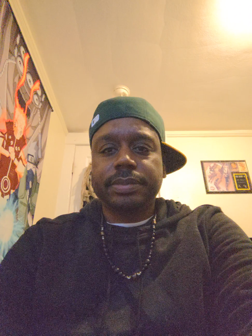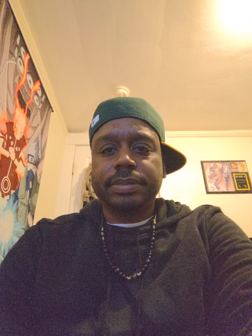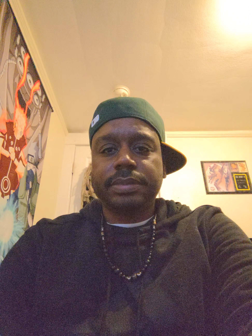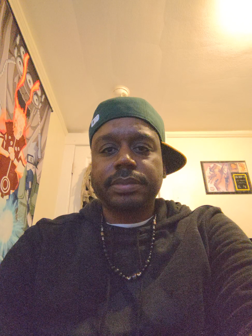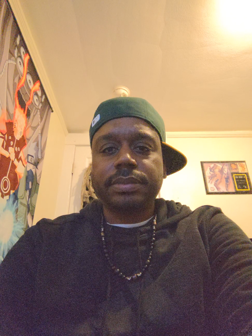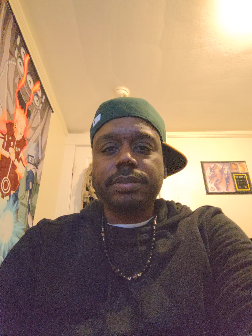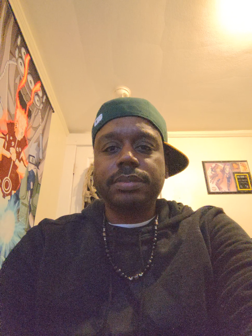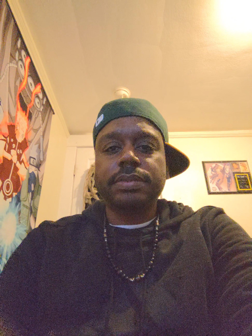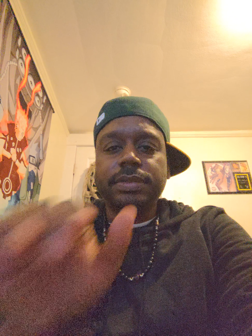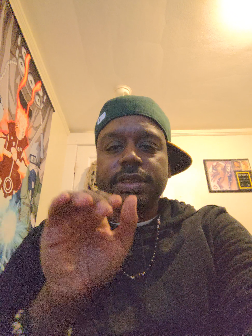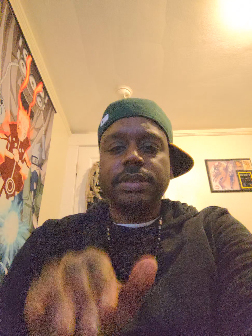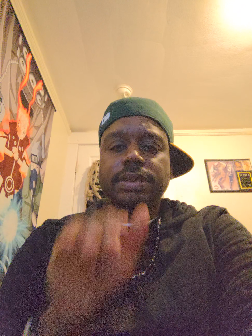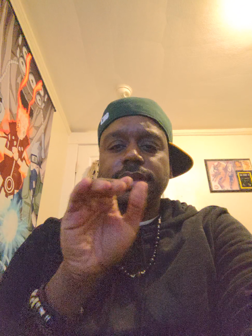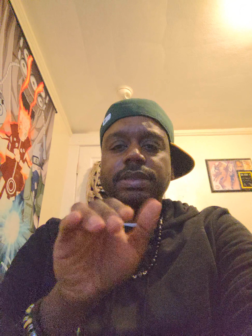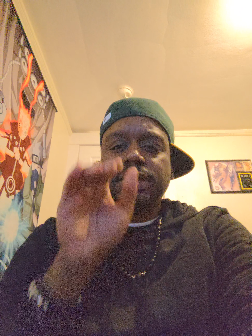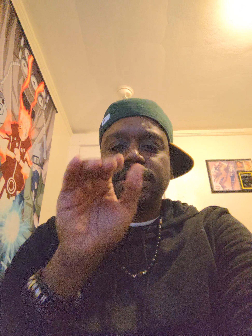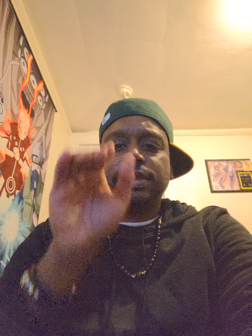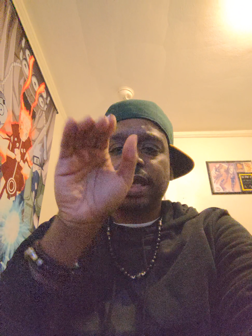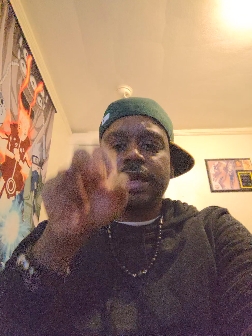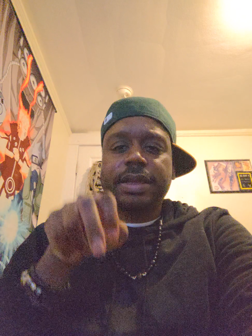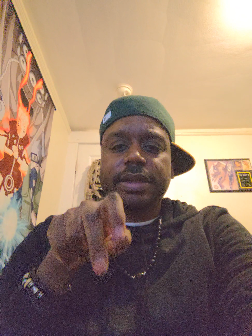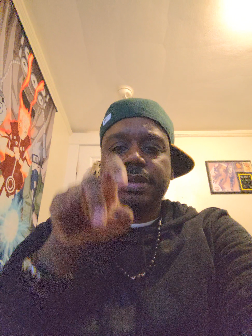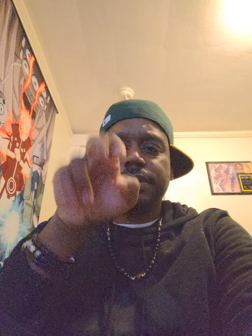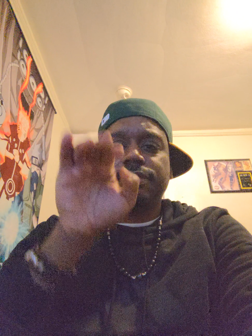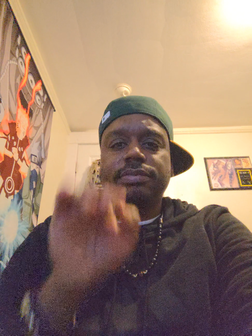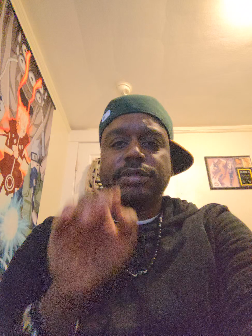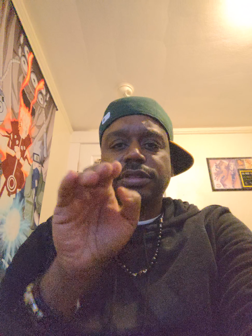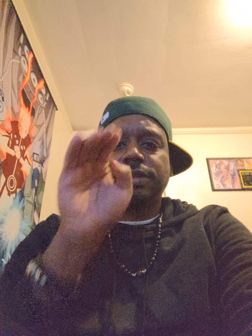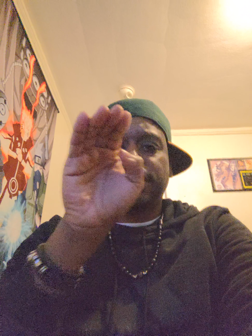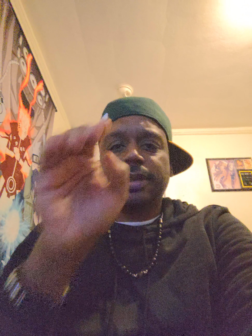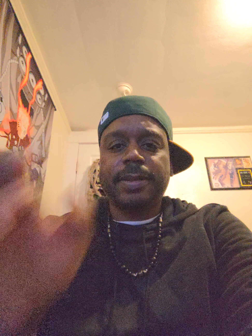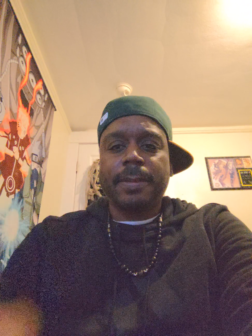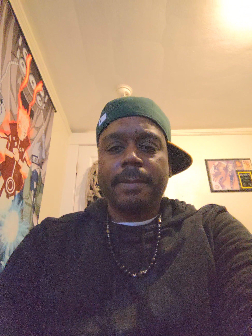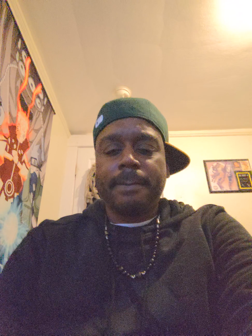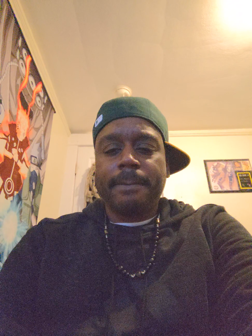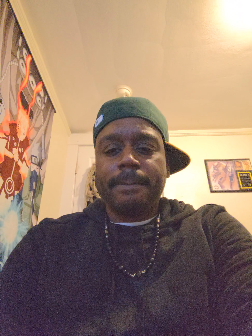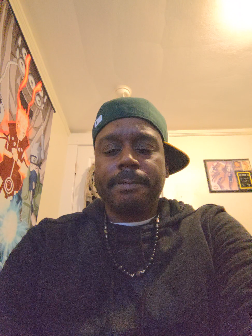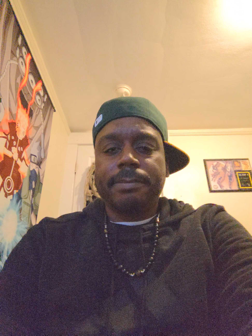stairs